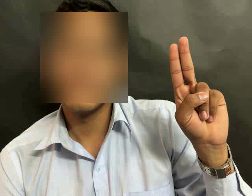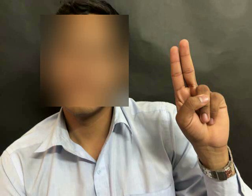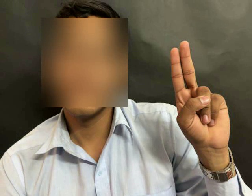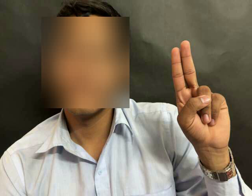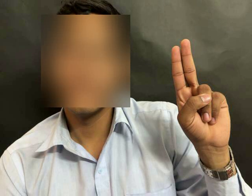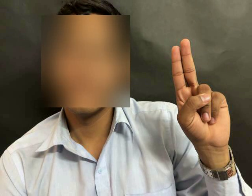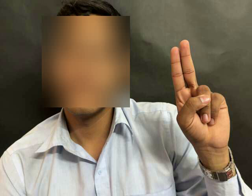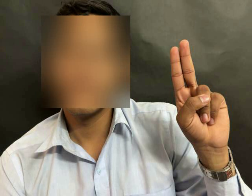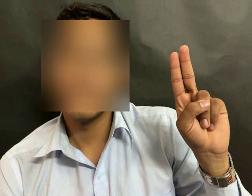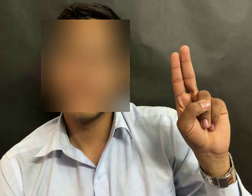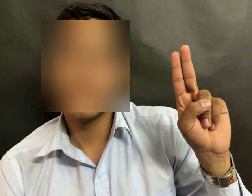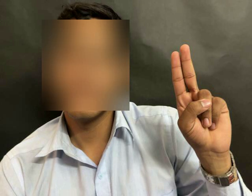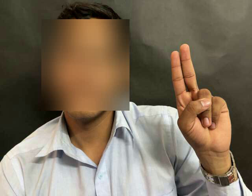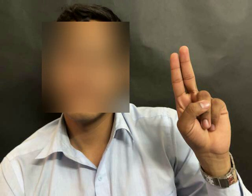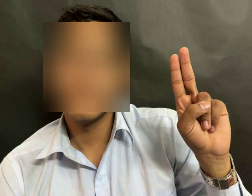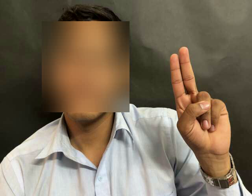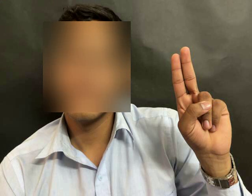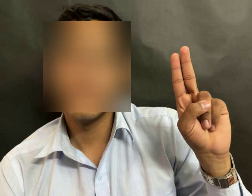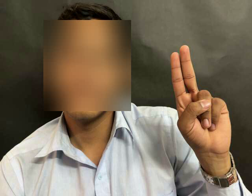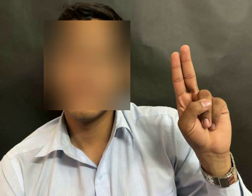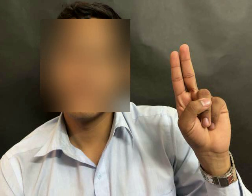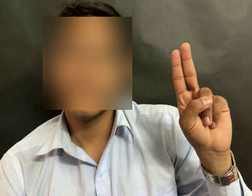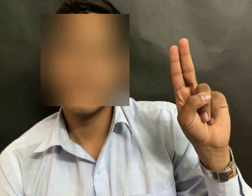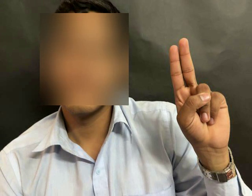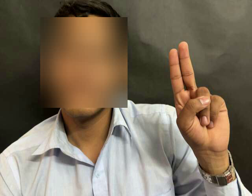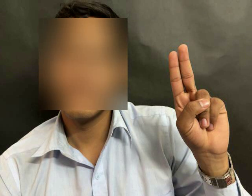U